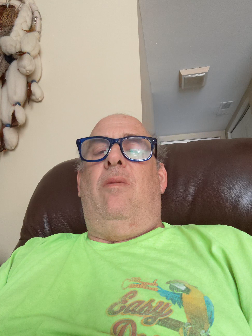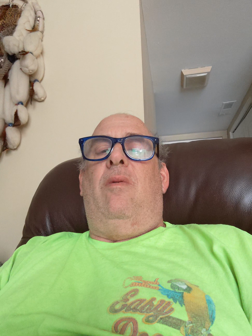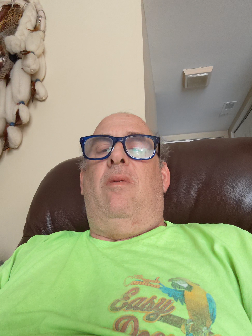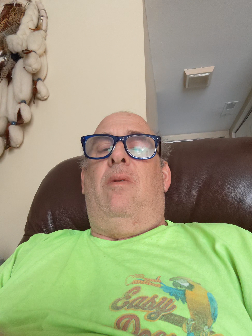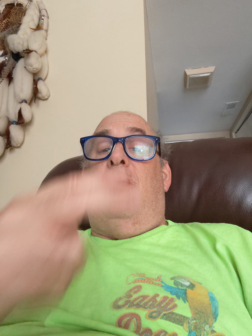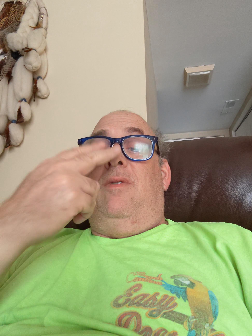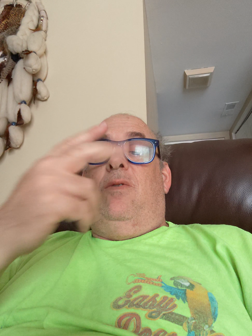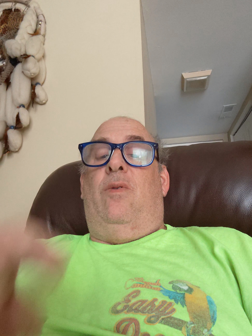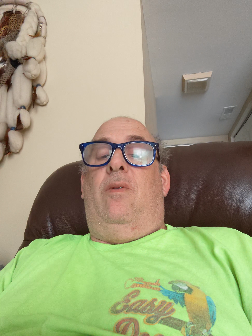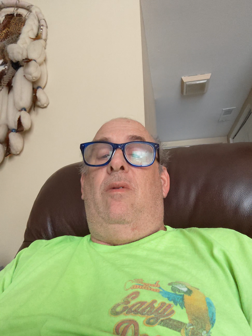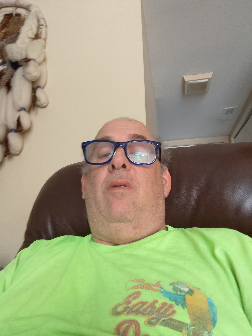see